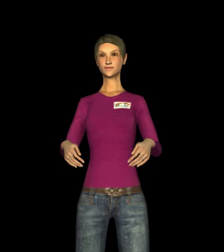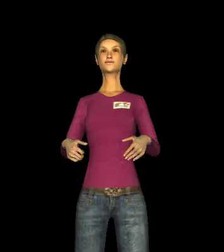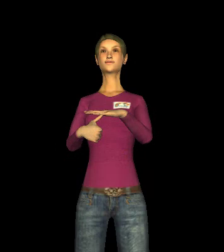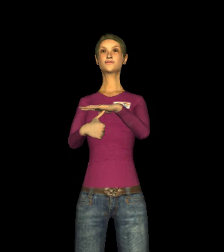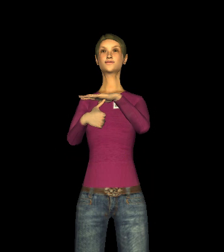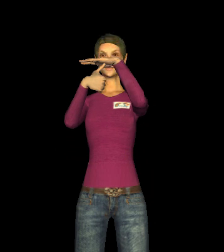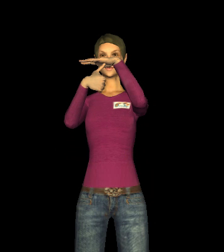عاصمة